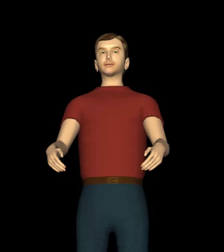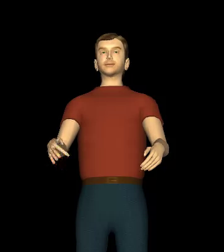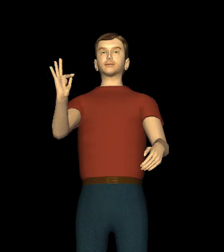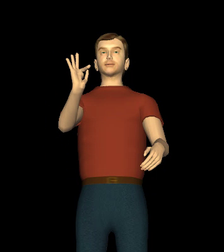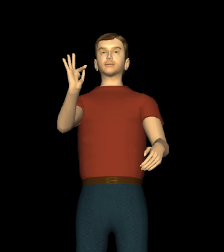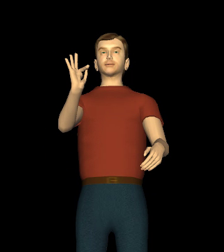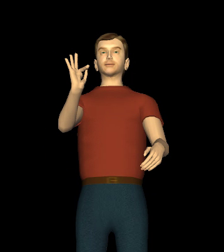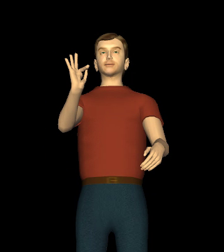أخ